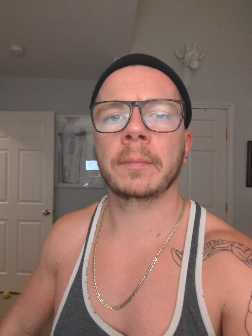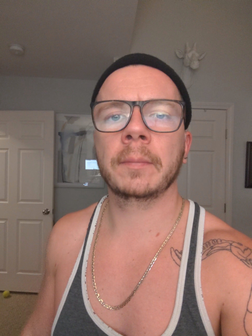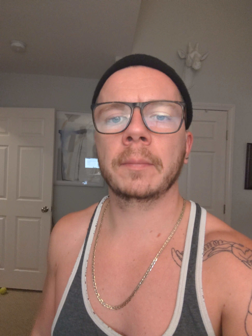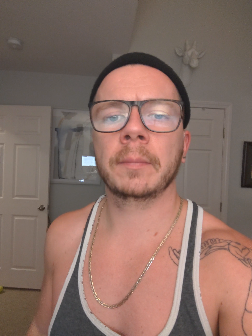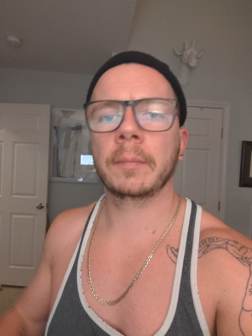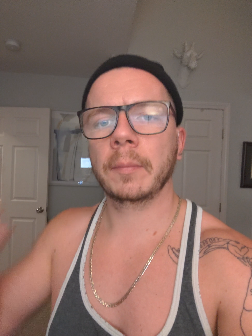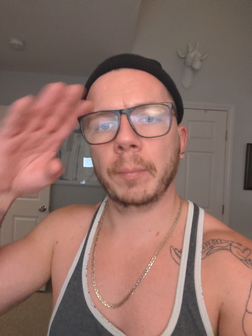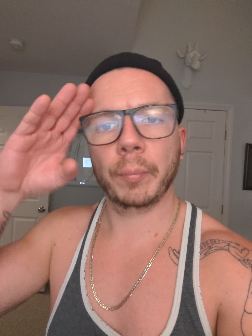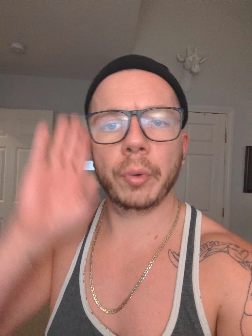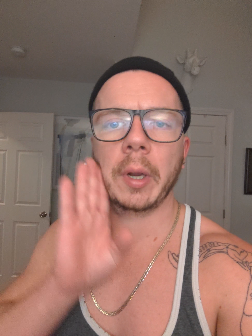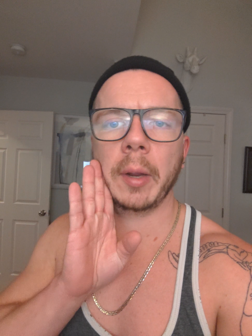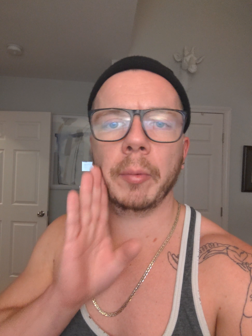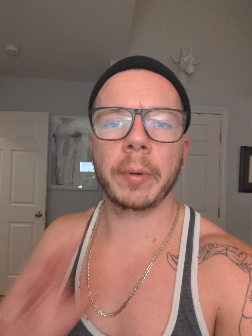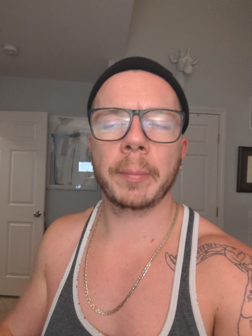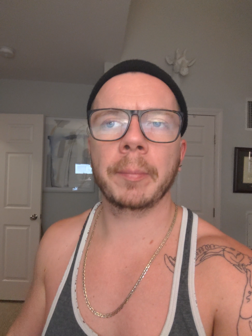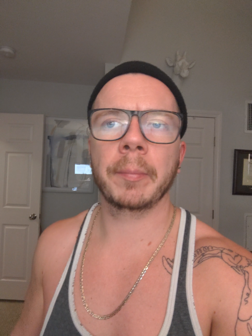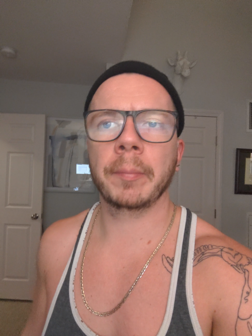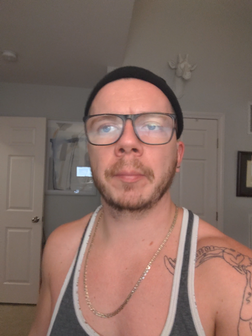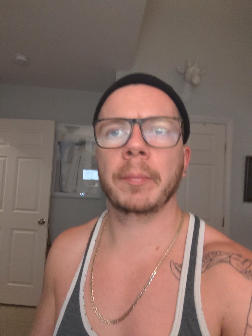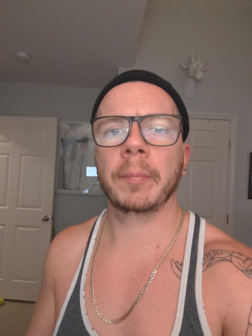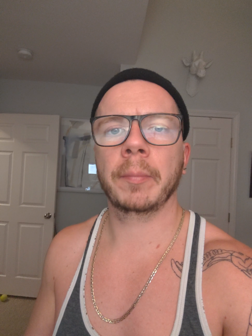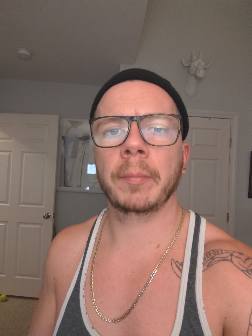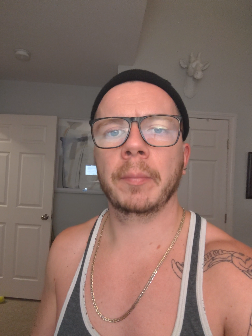brown